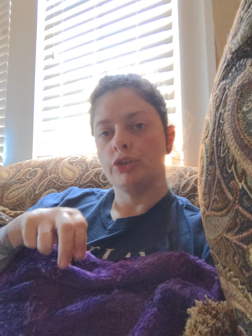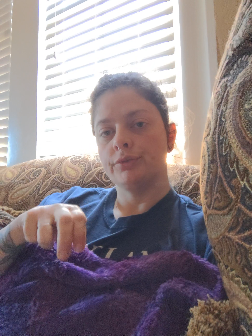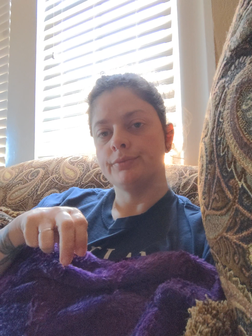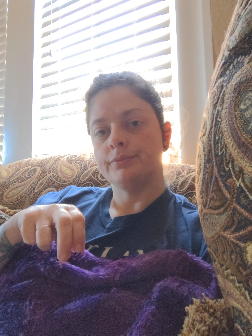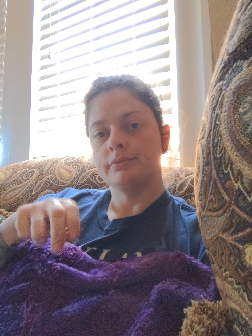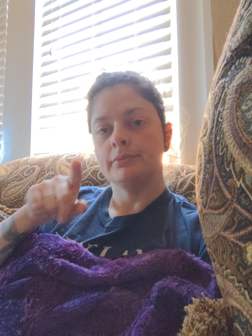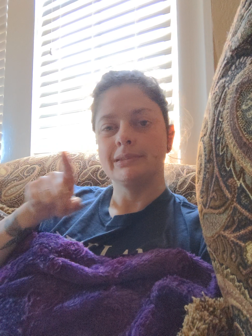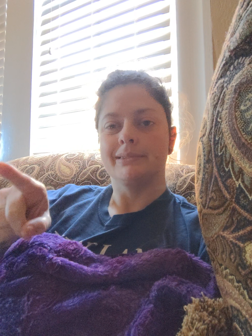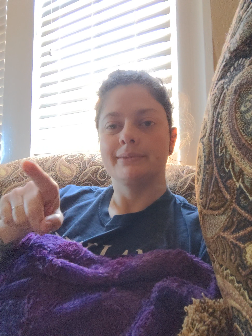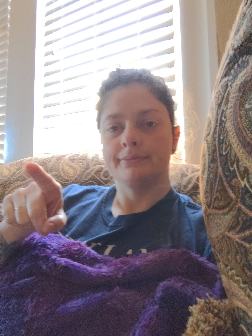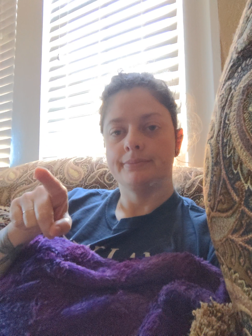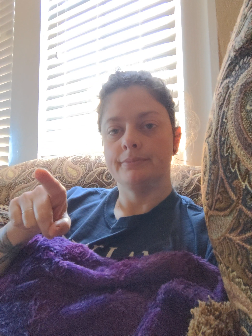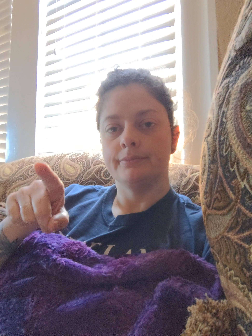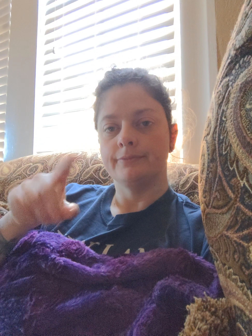he/she/it